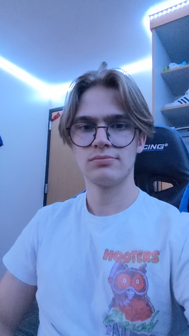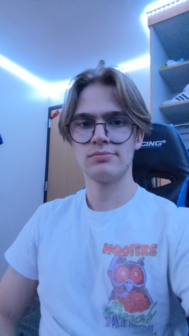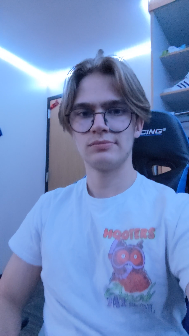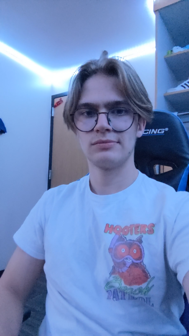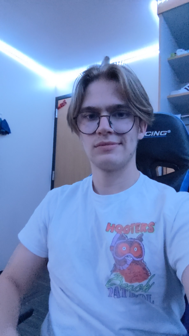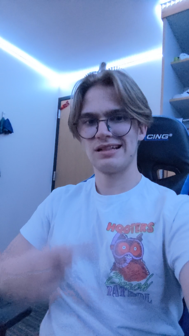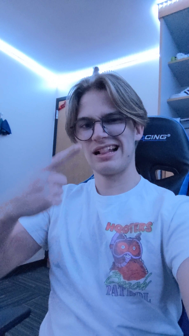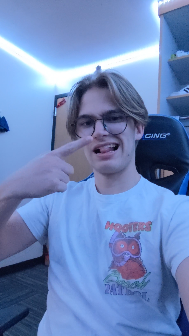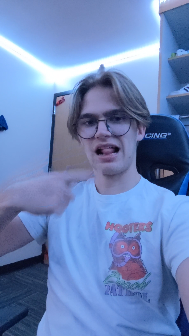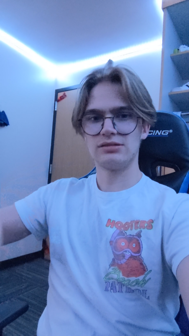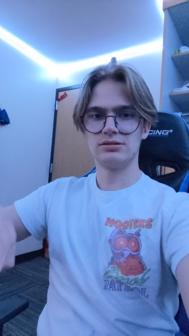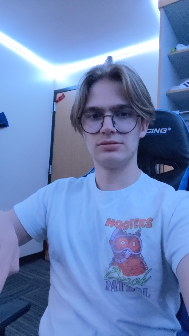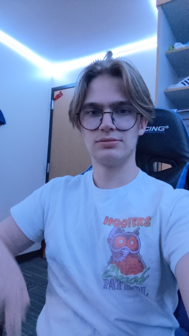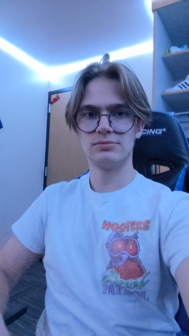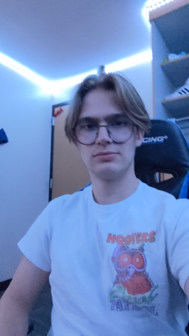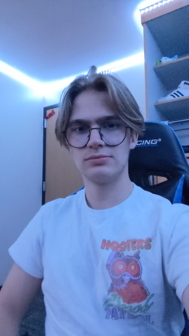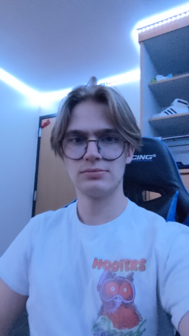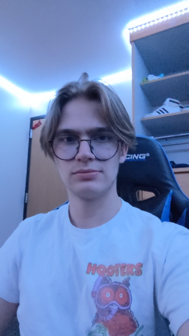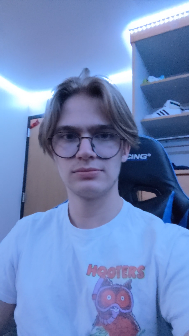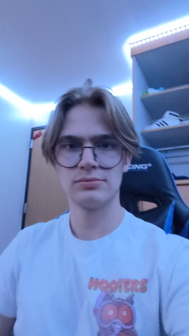cut